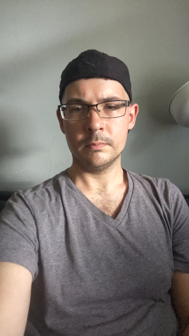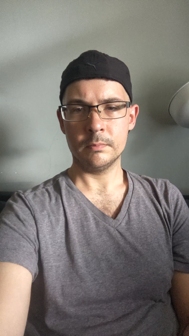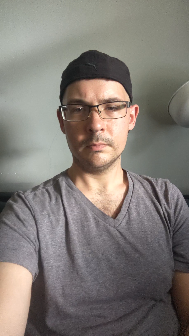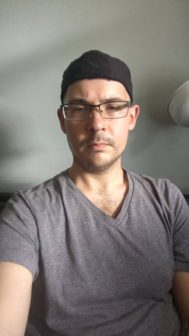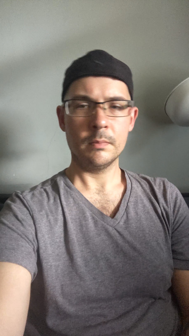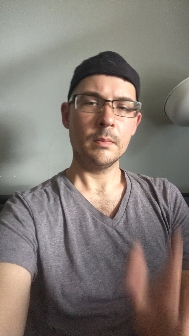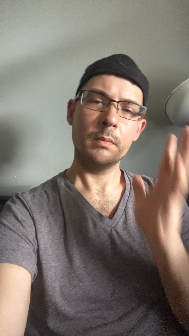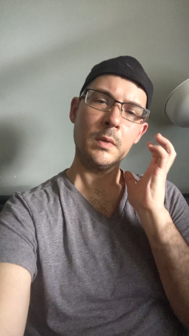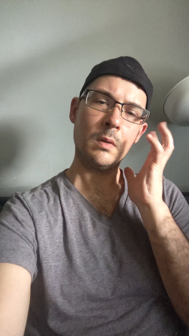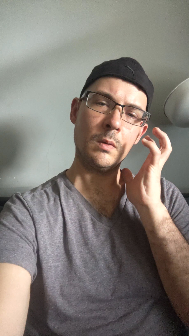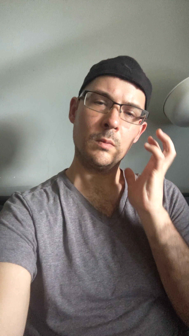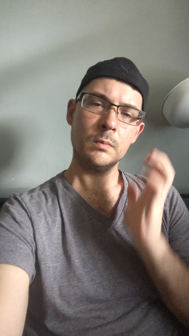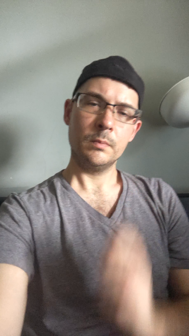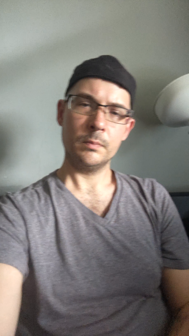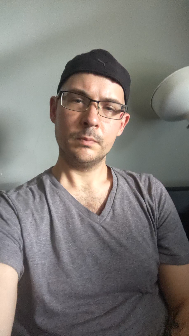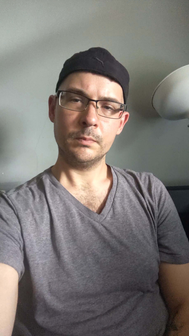pillow